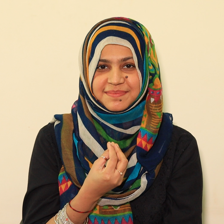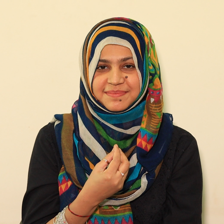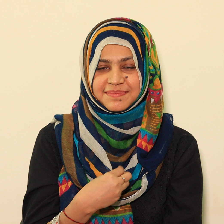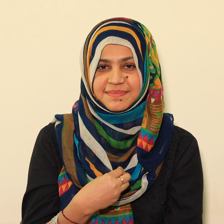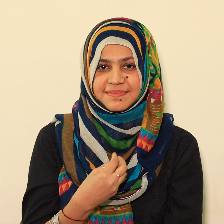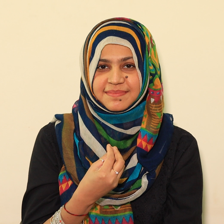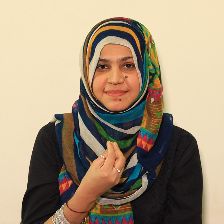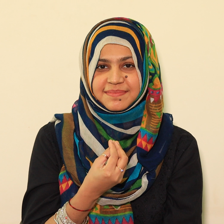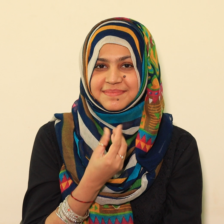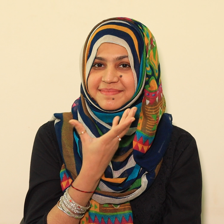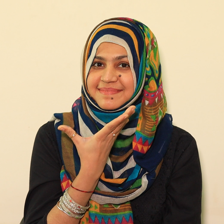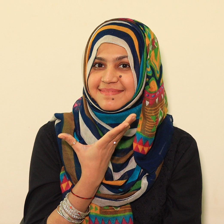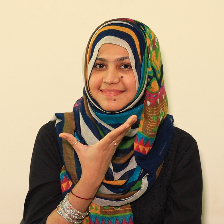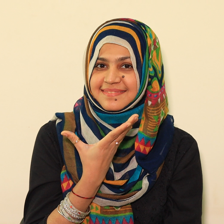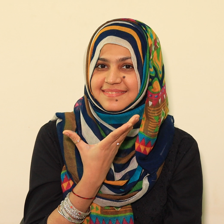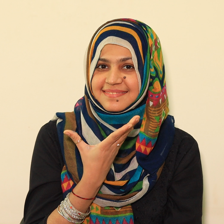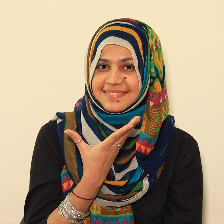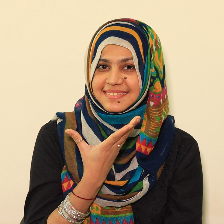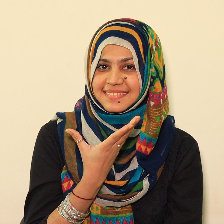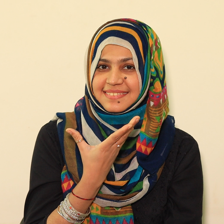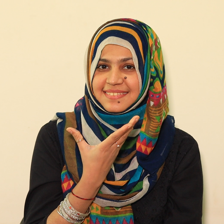glad